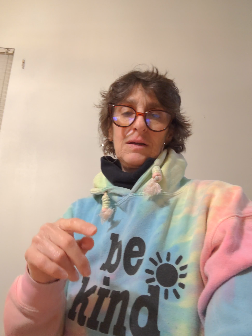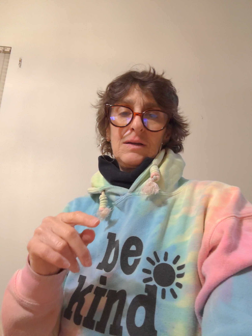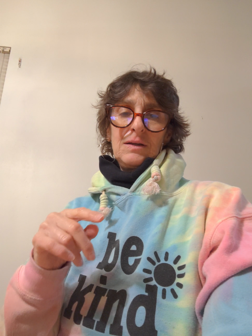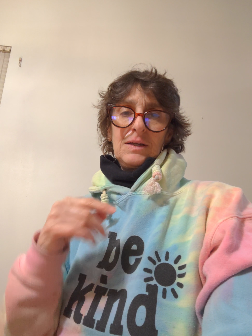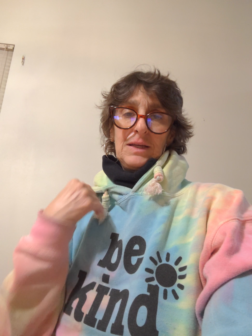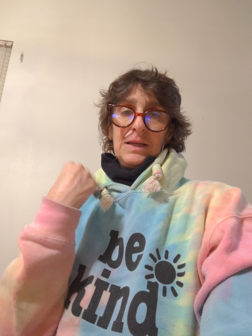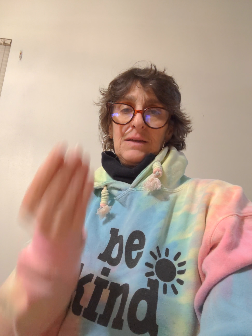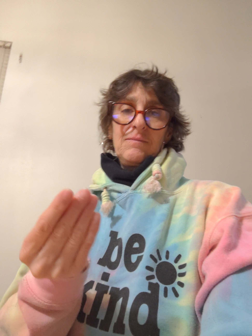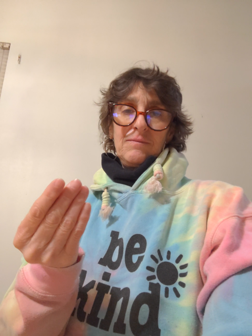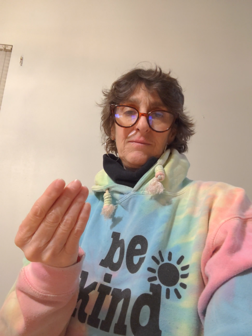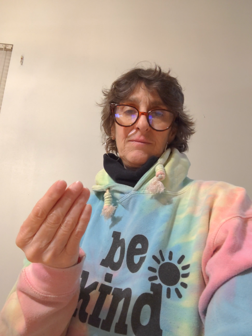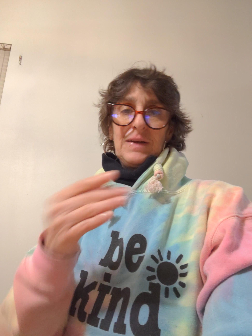give